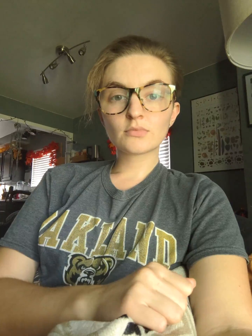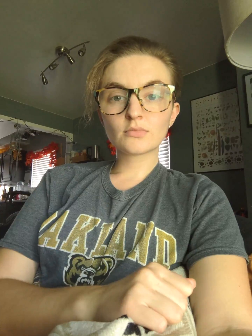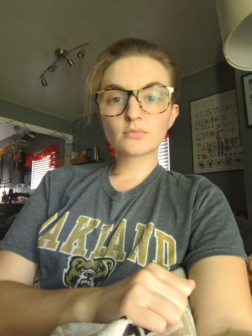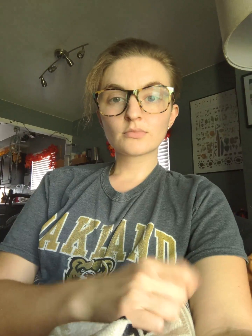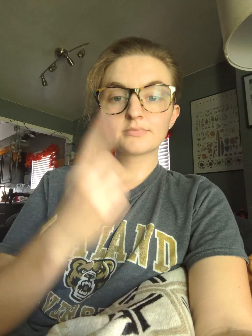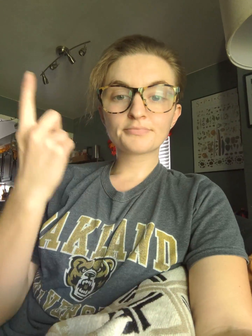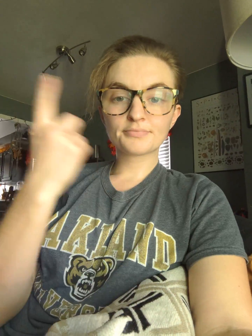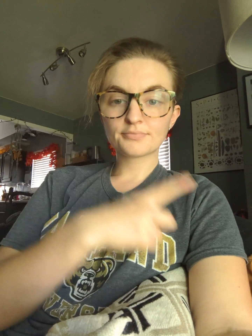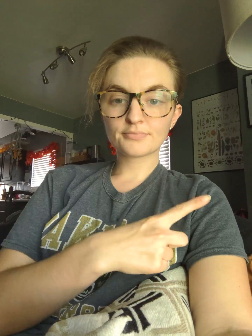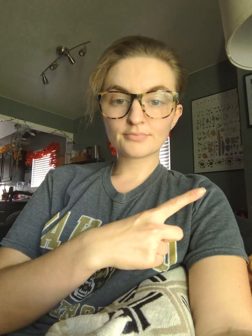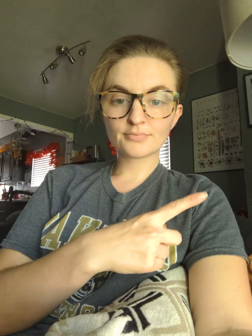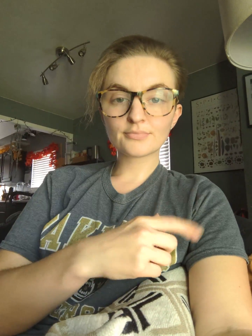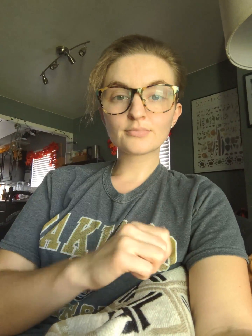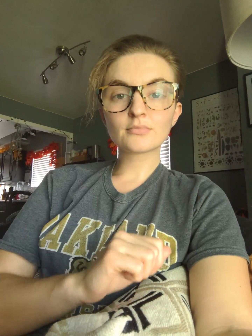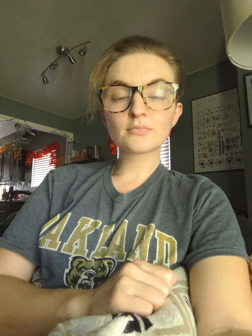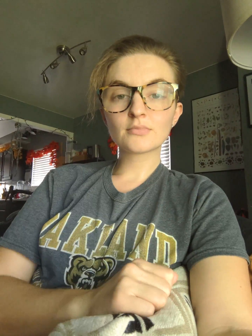day